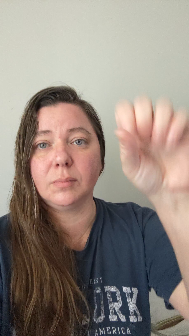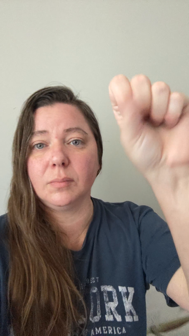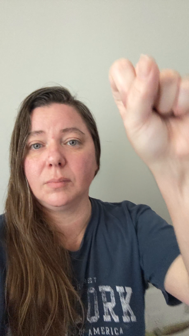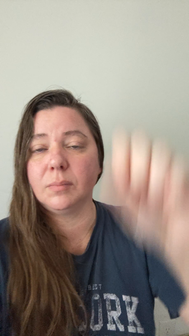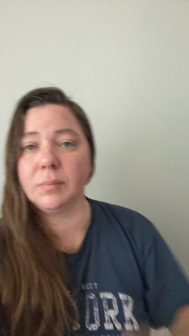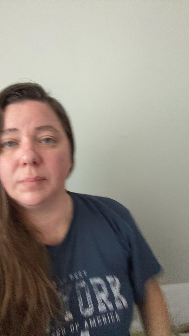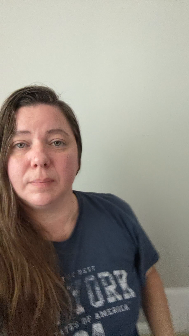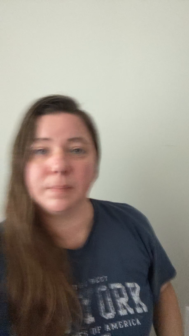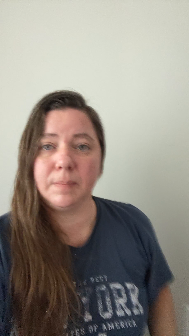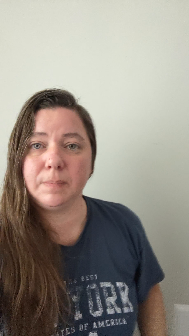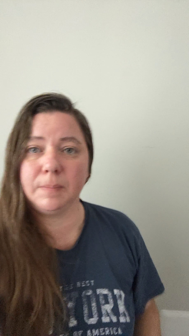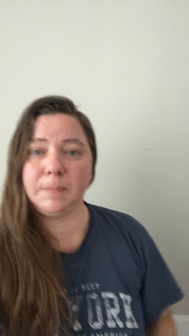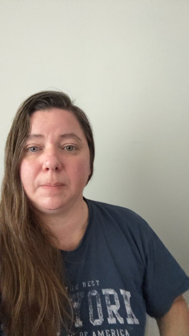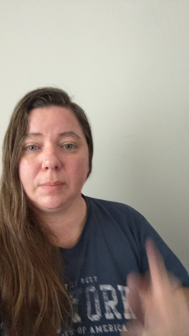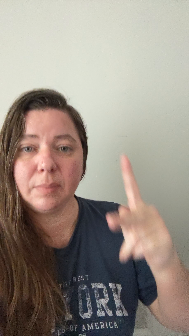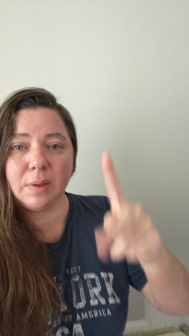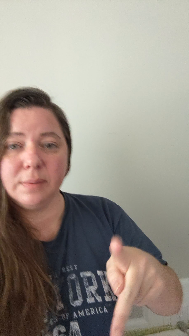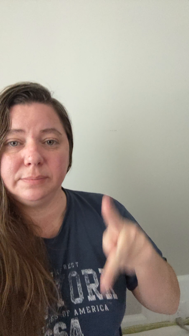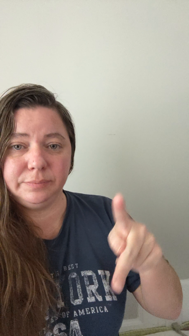people